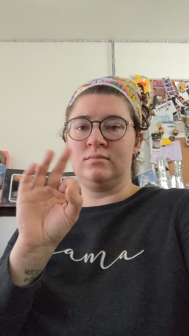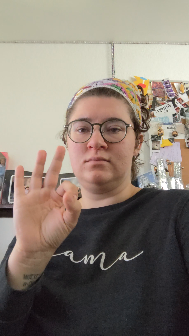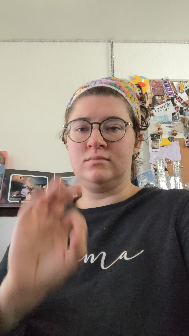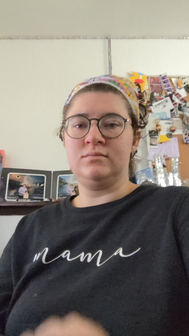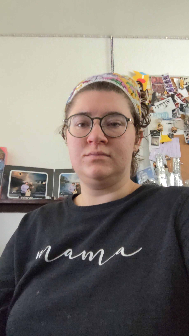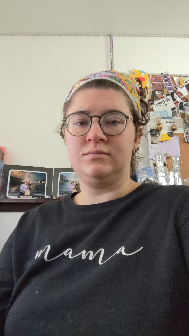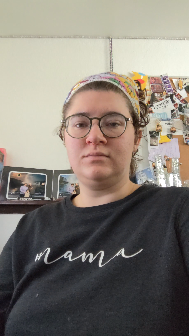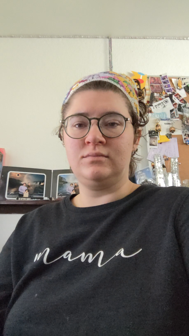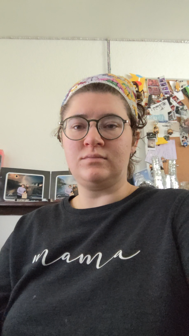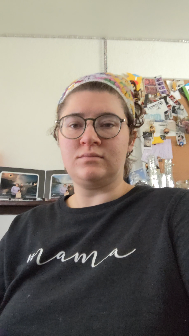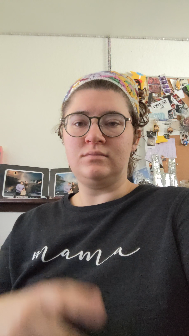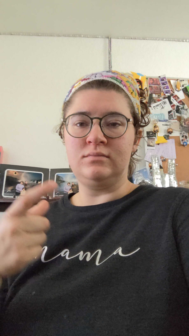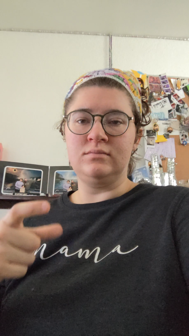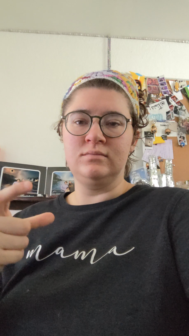plate